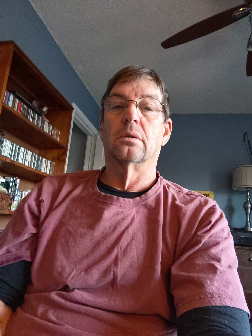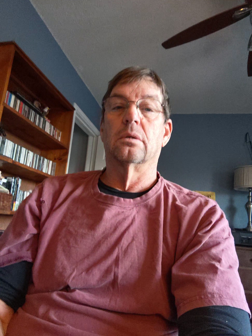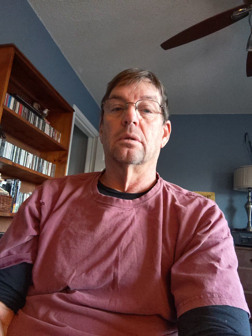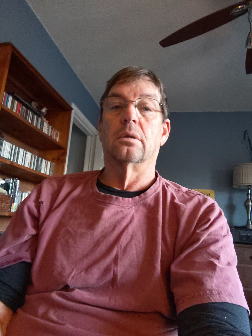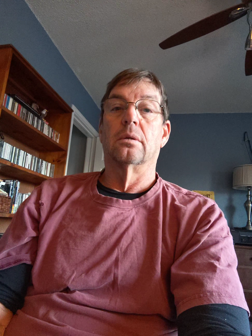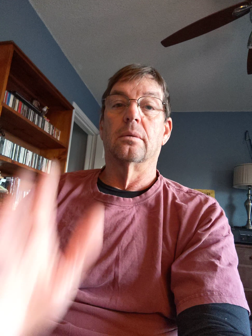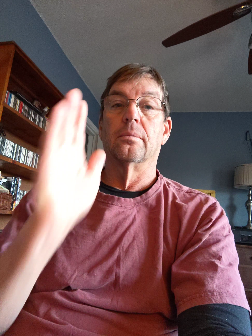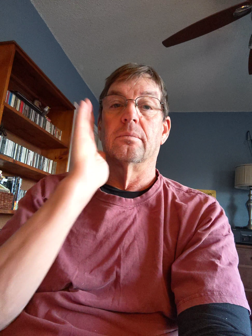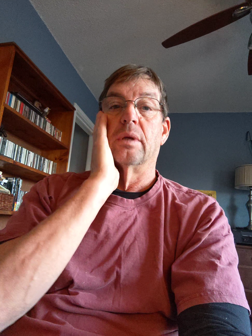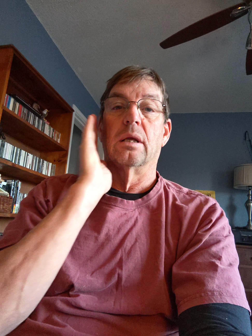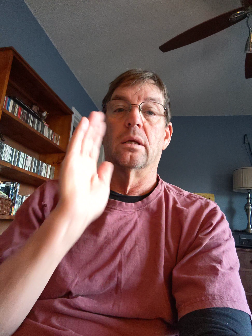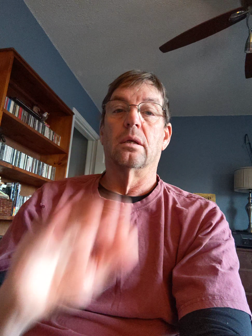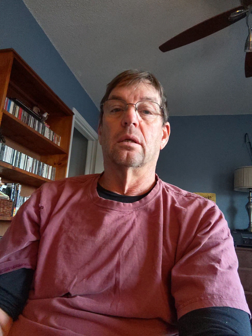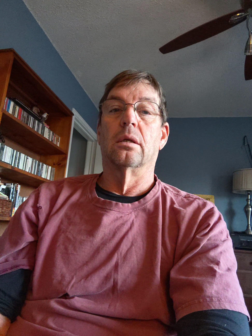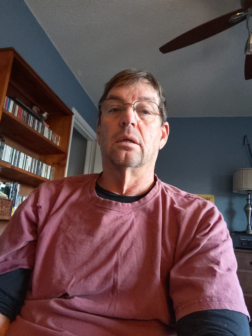bed